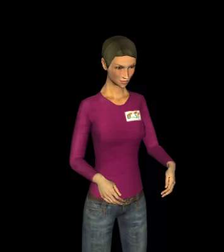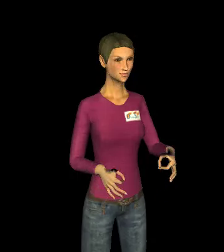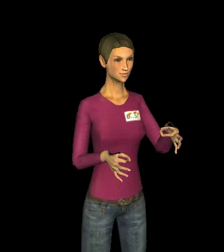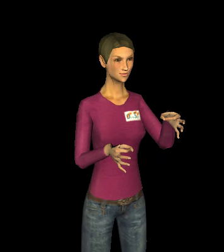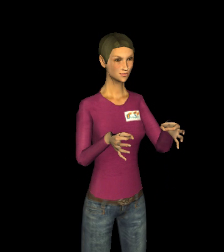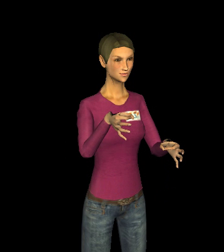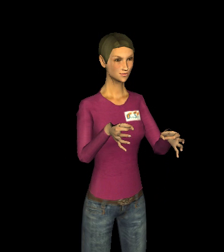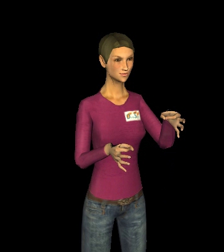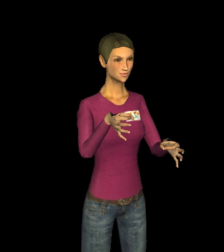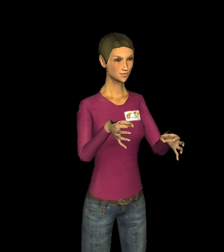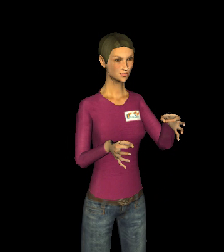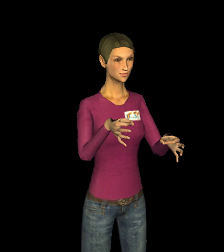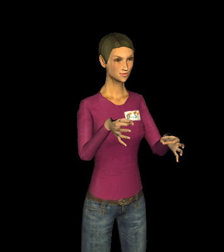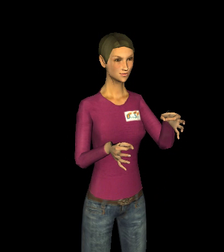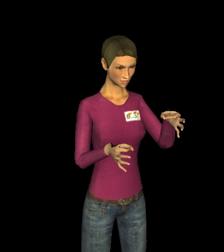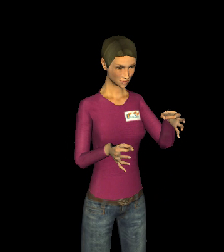محكمة